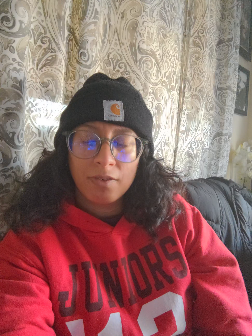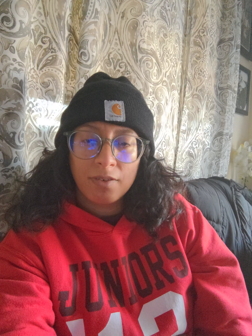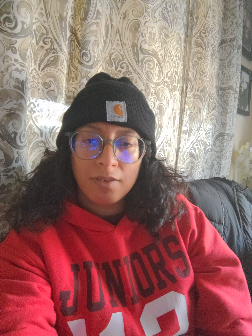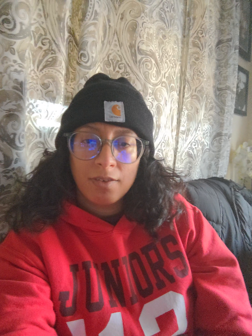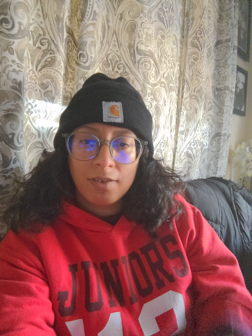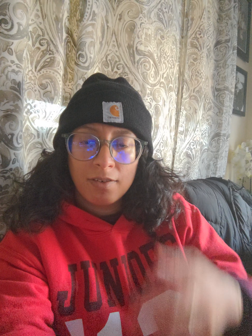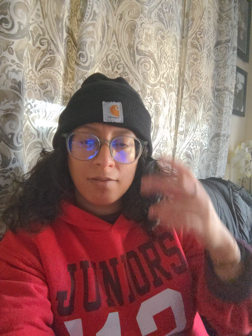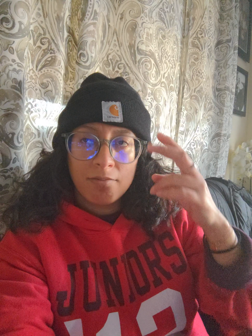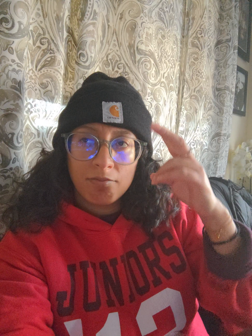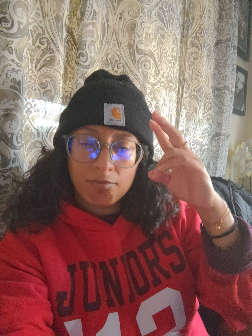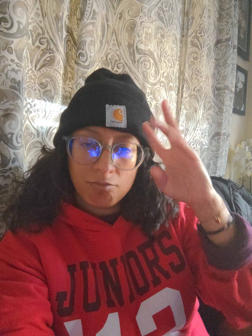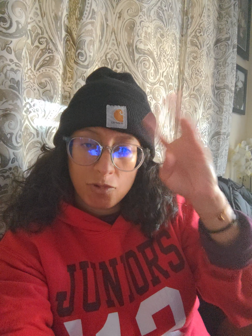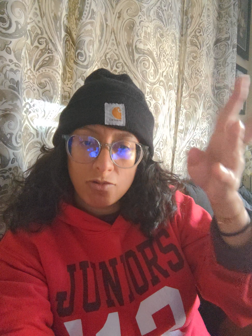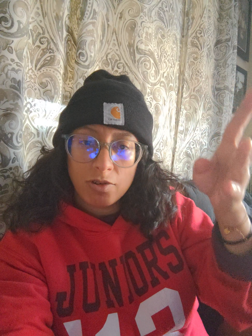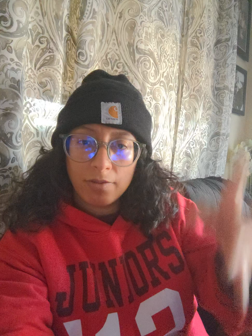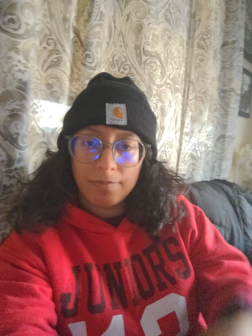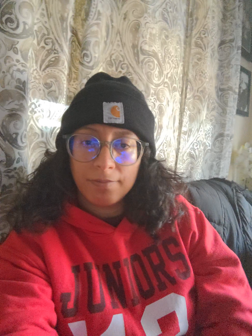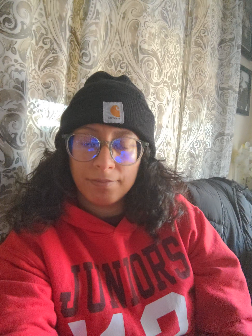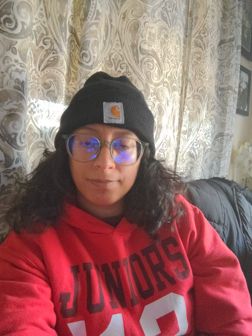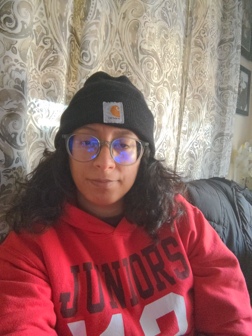pretend